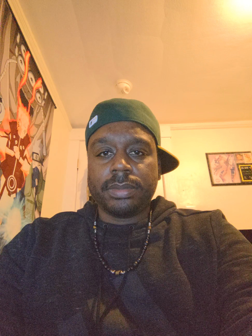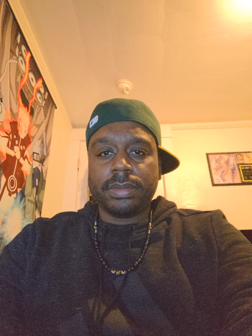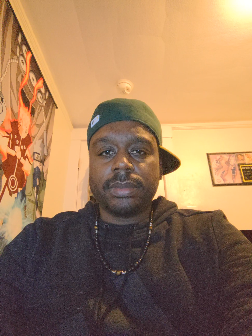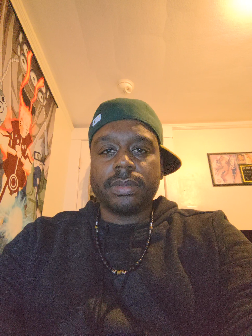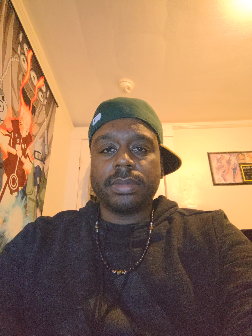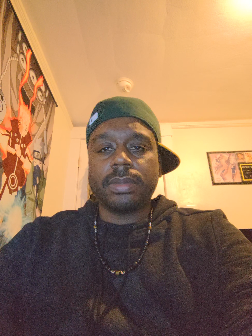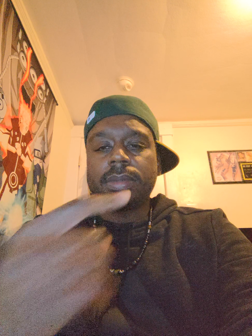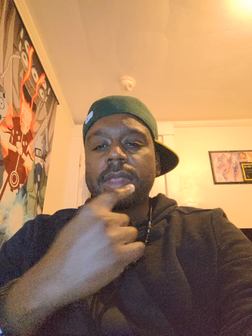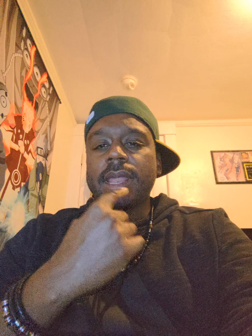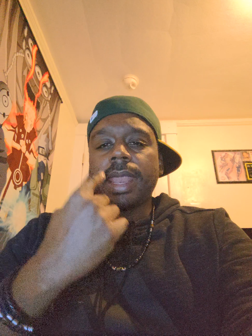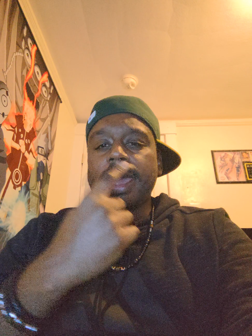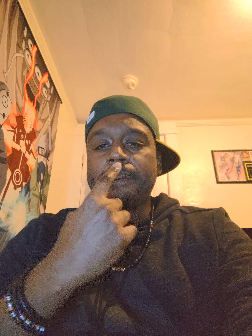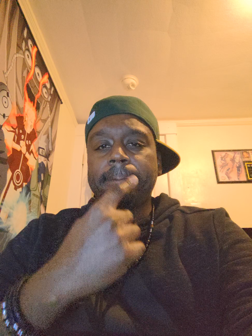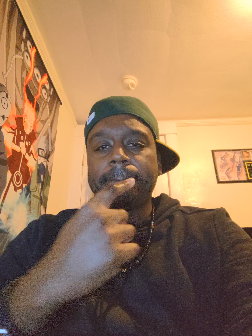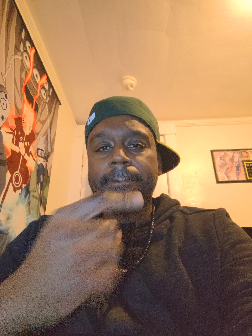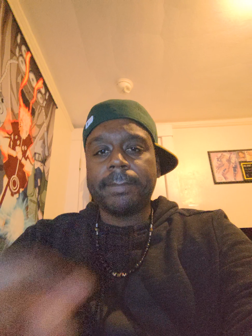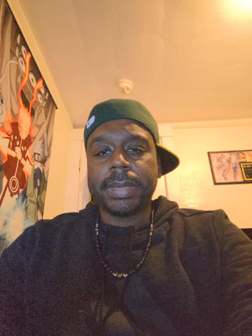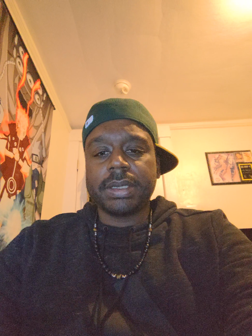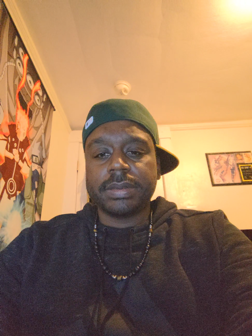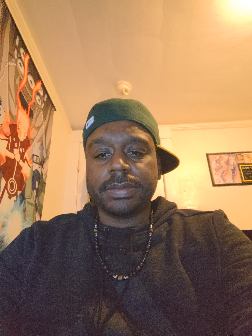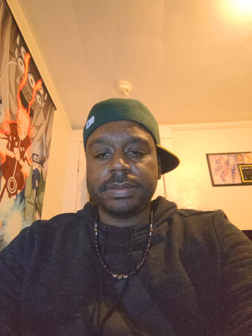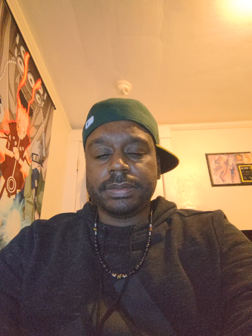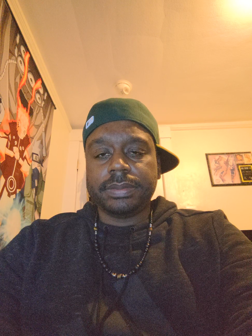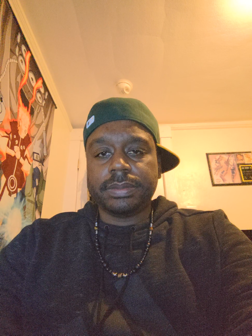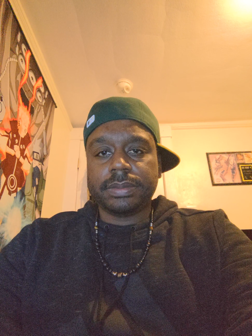lips